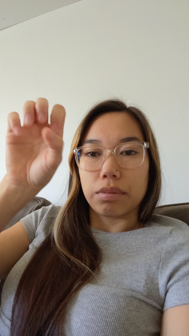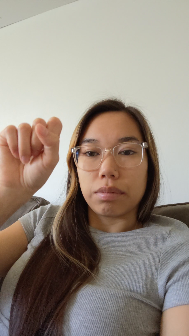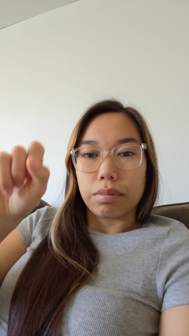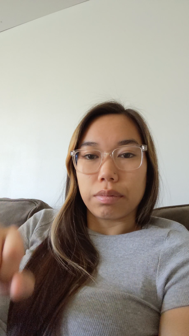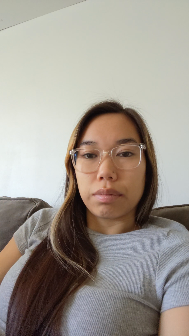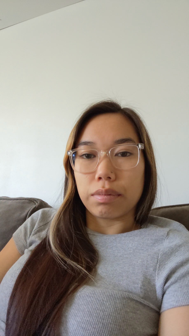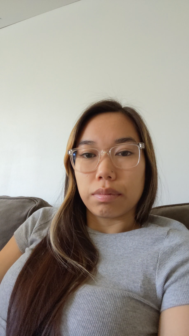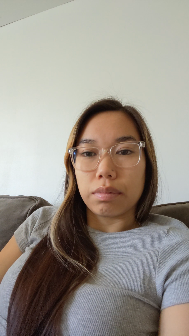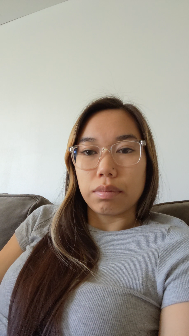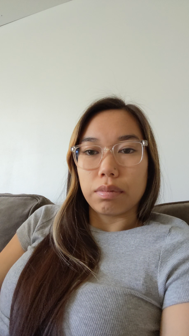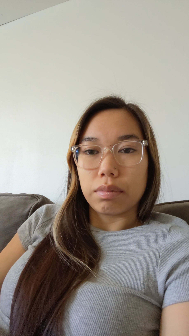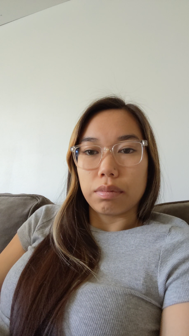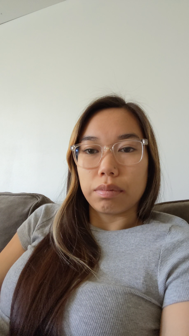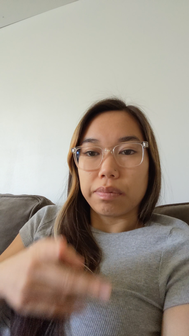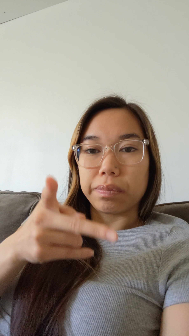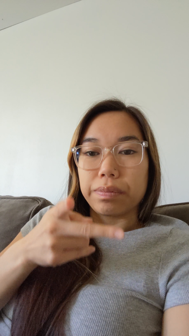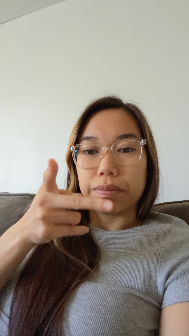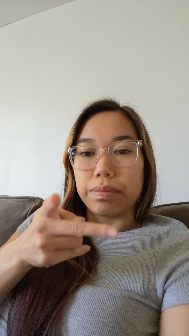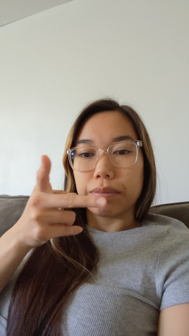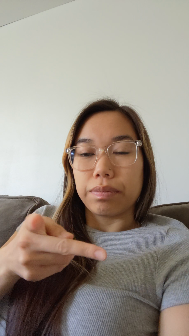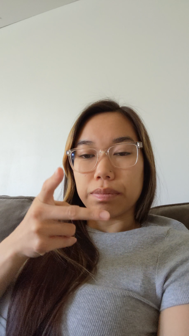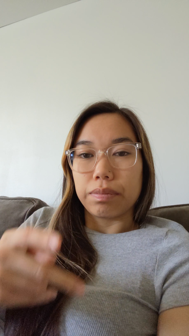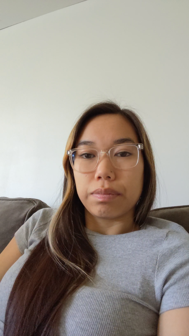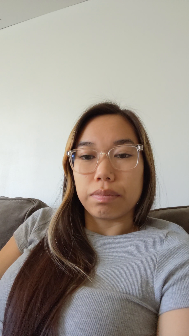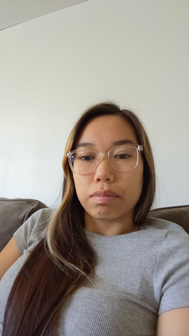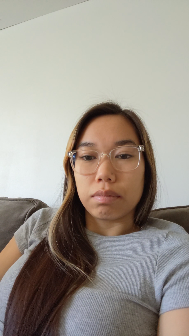careful